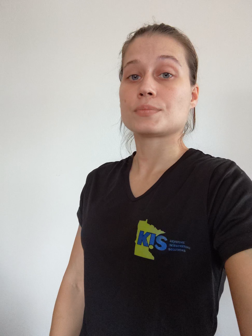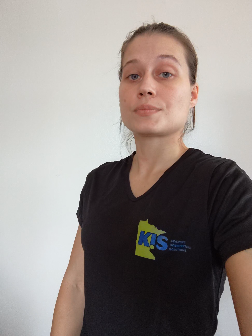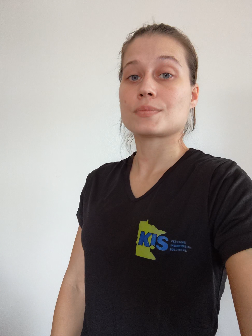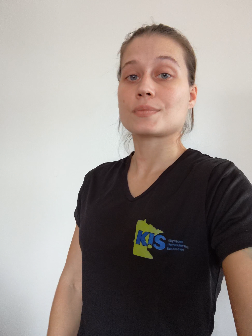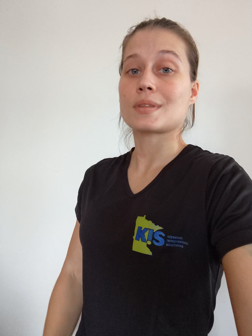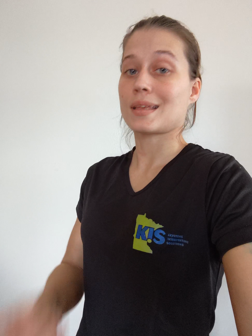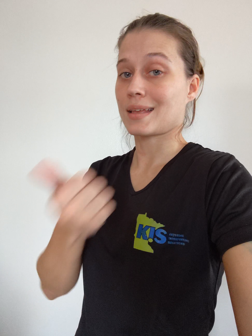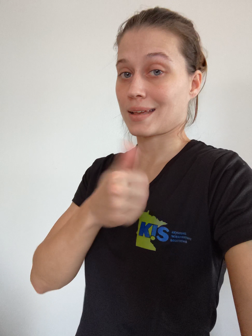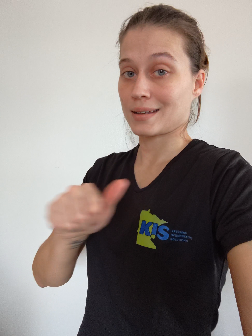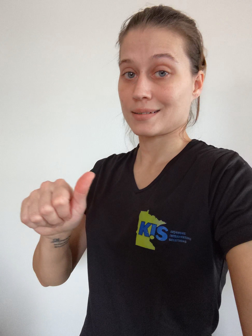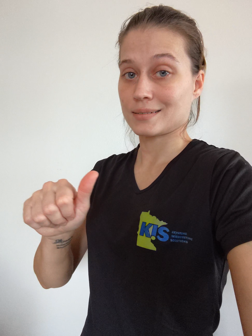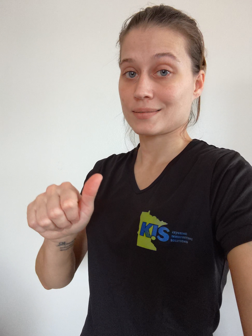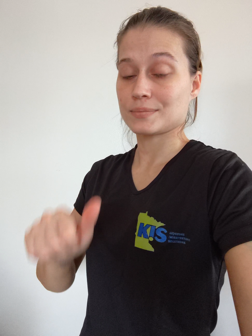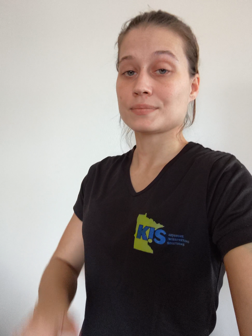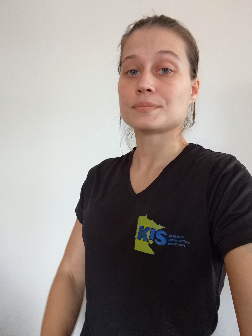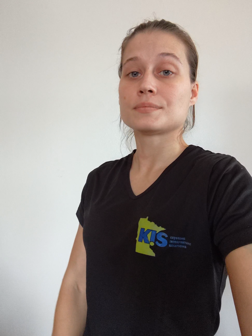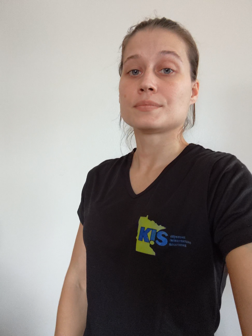any